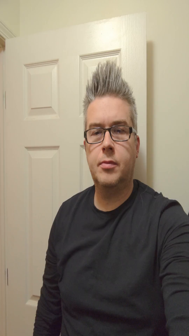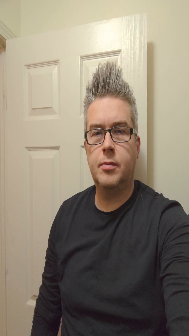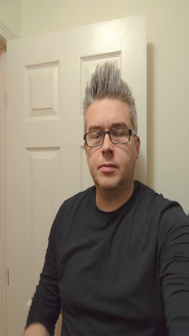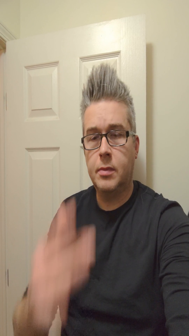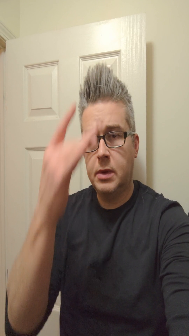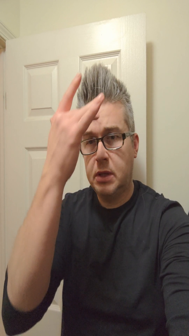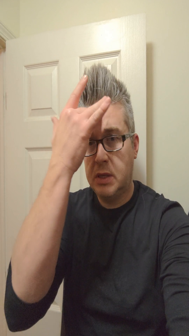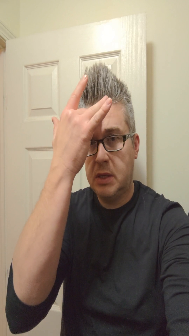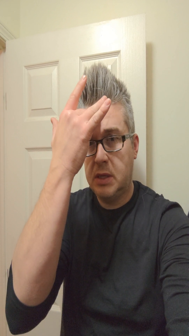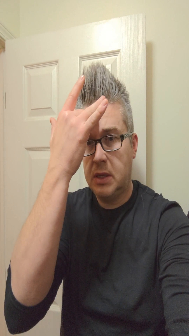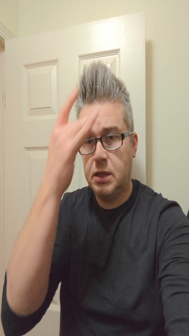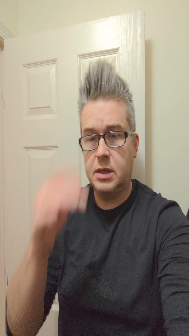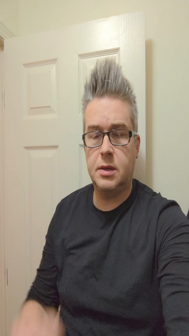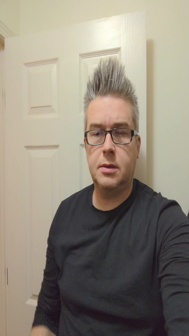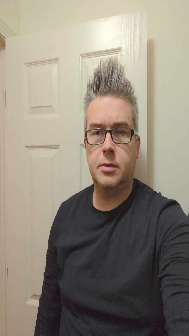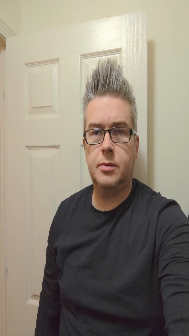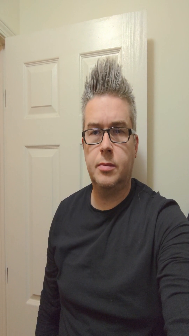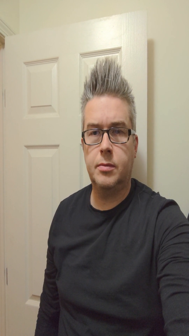sick